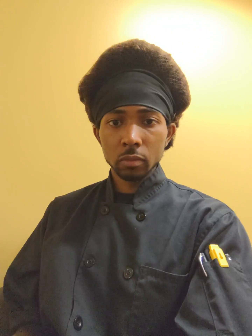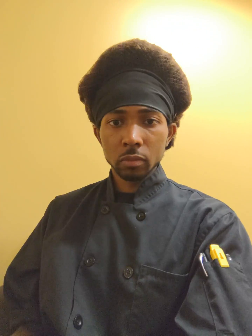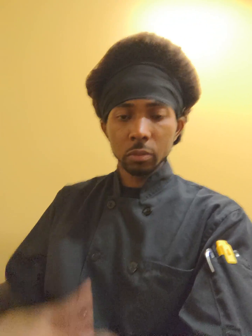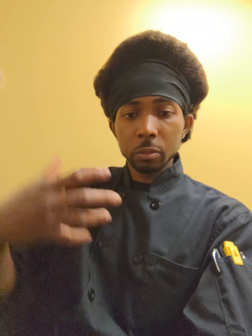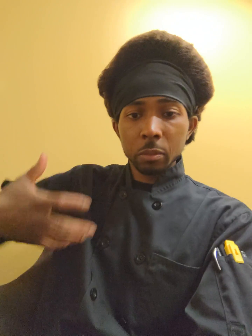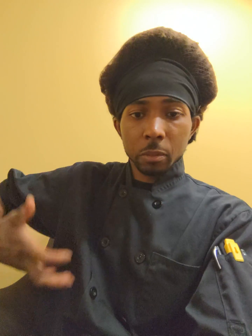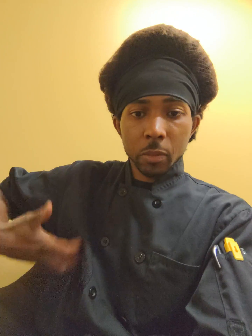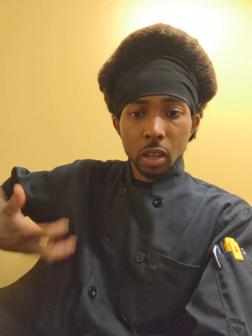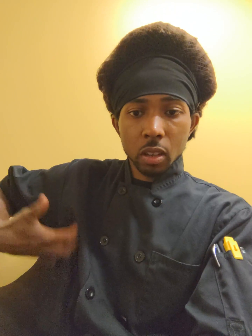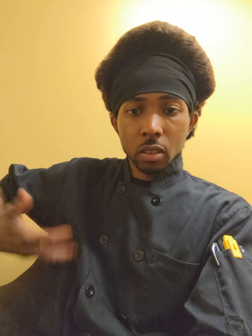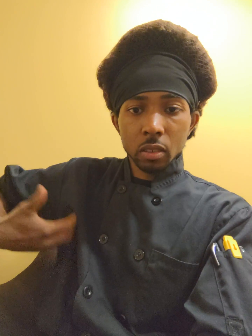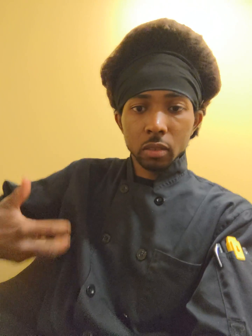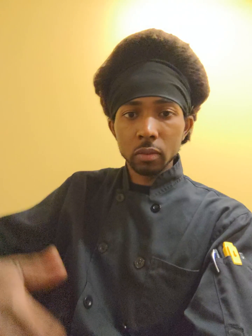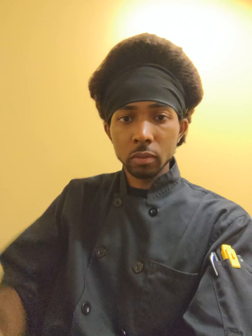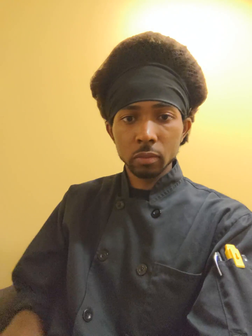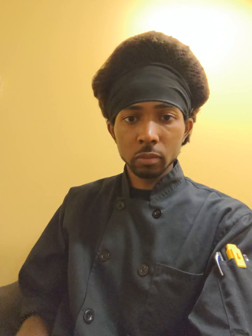monkey